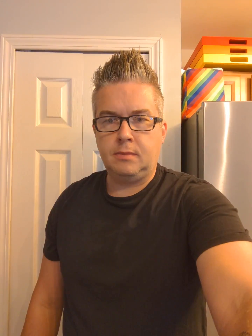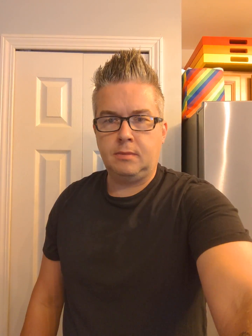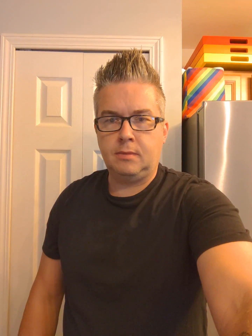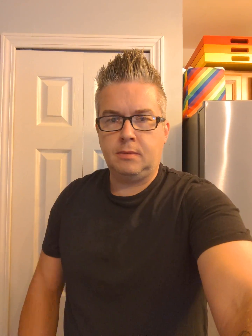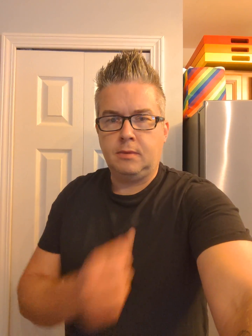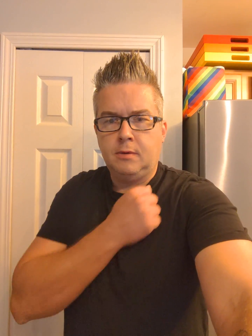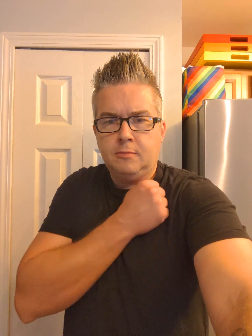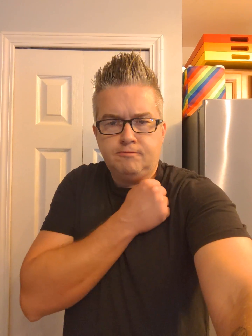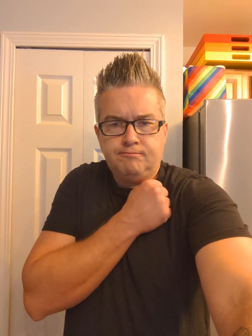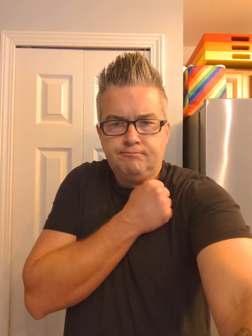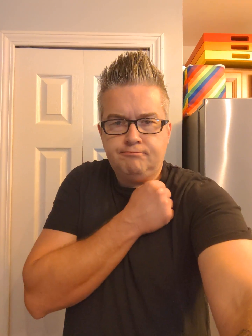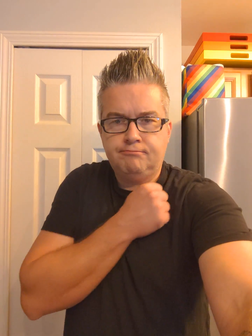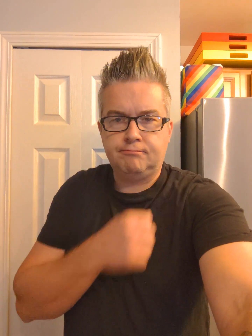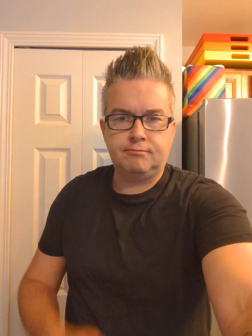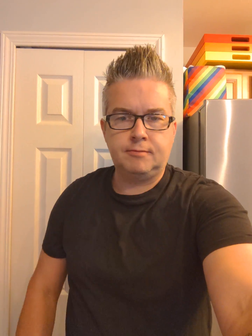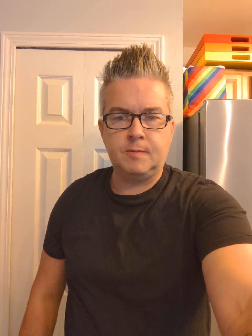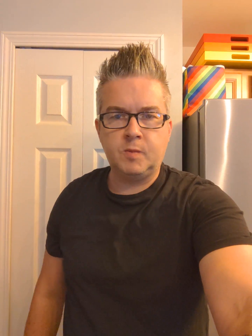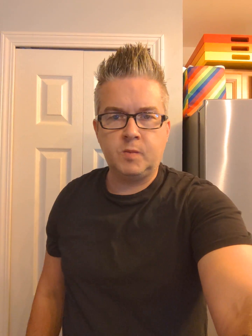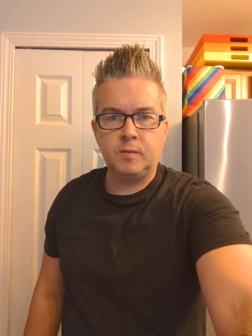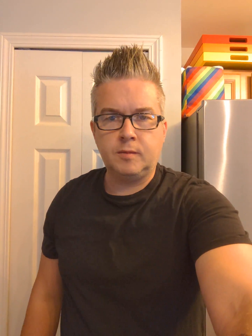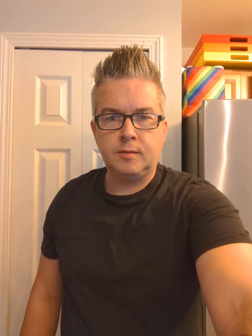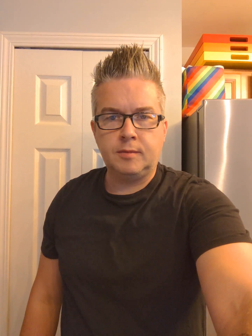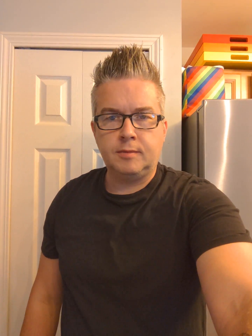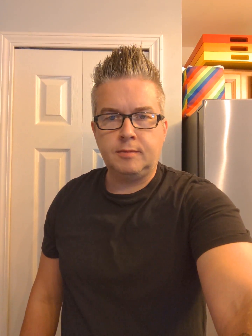hug